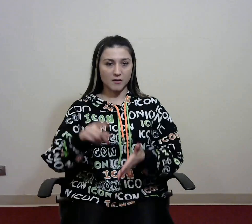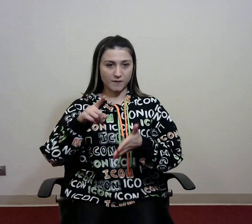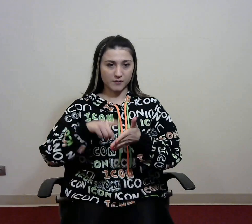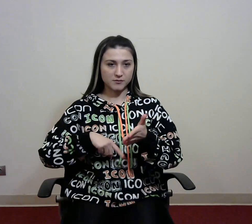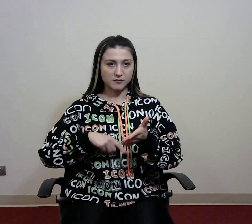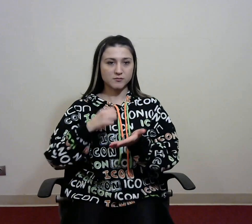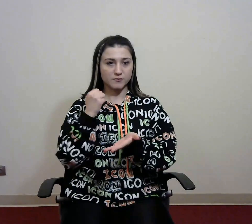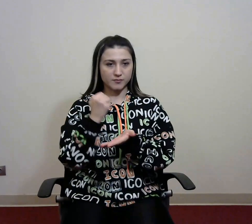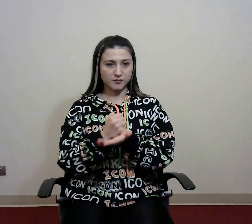notarial